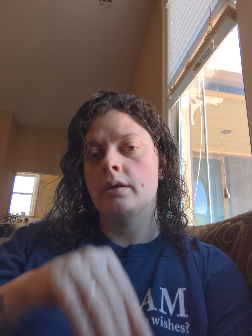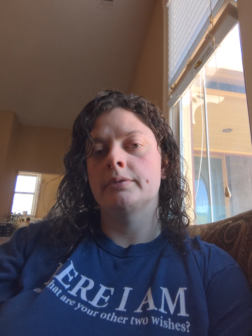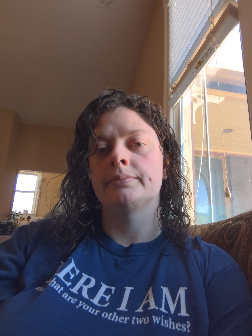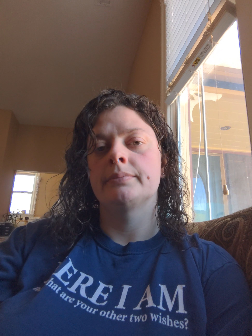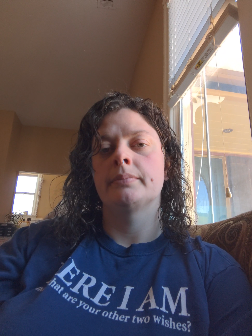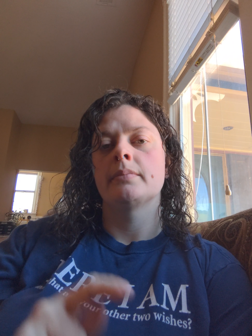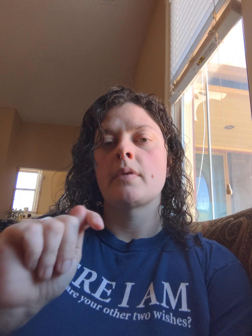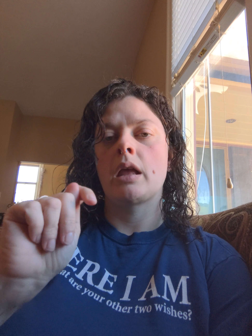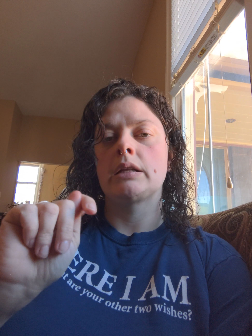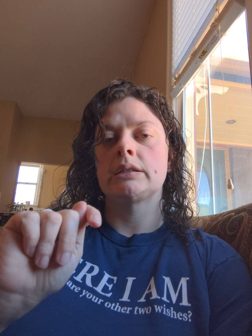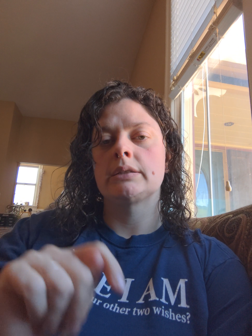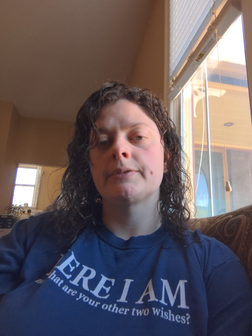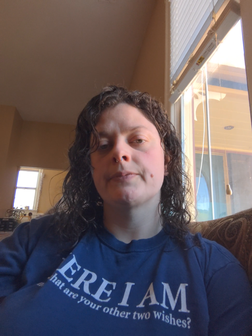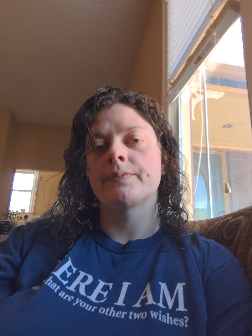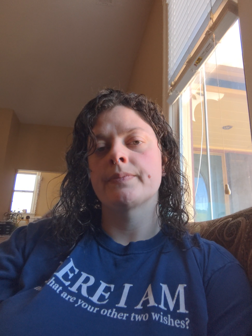potty